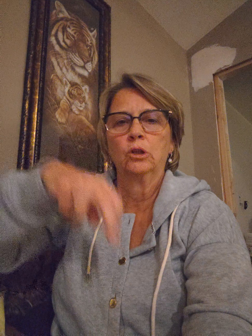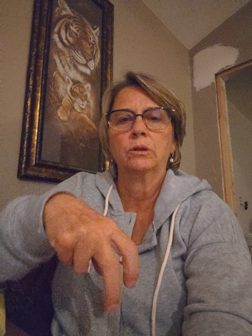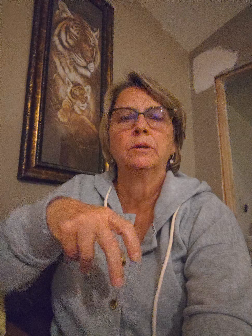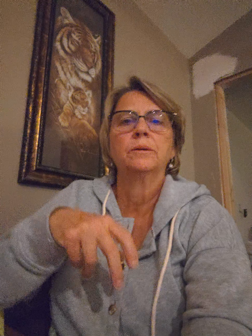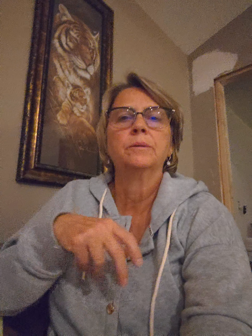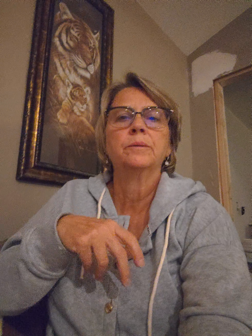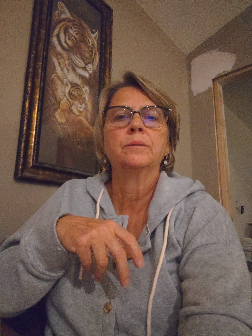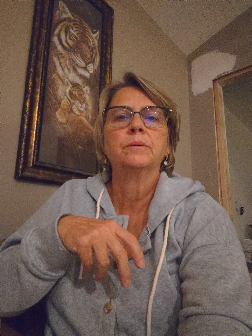stairs